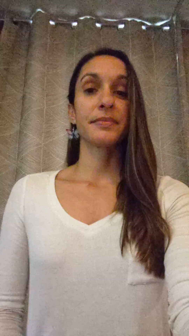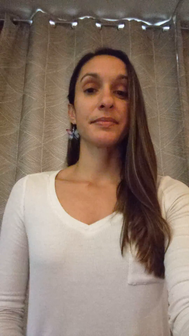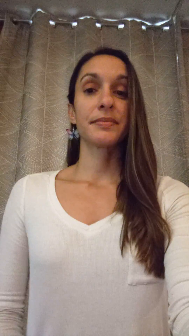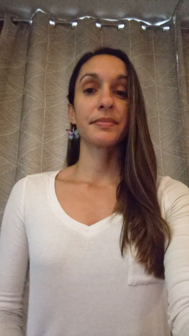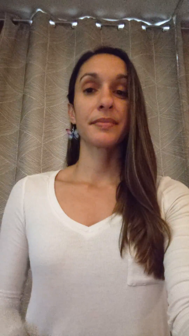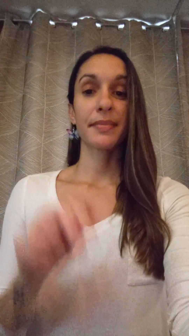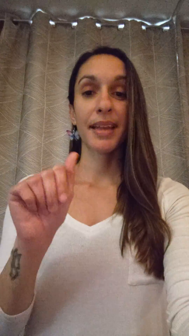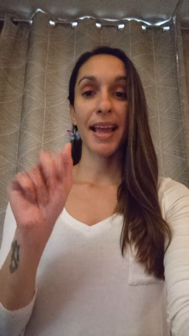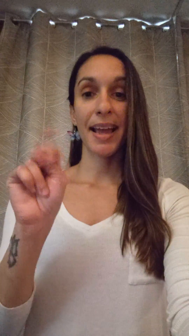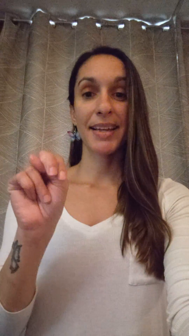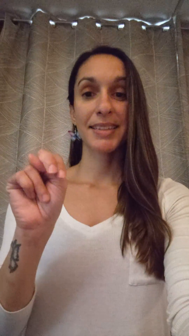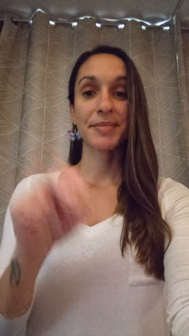an